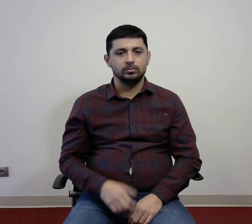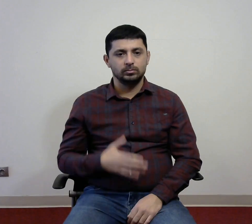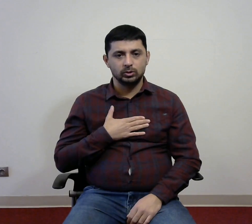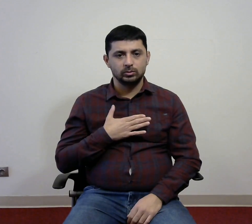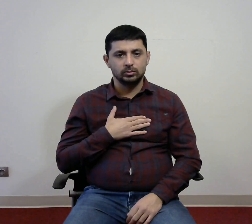mənim